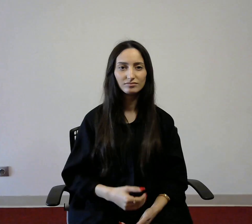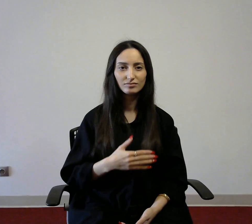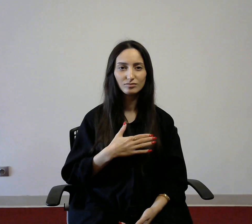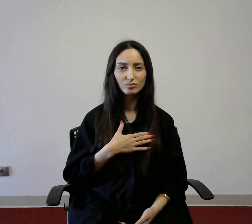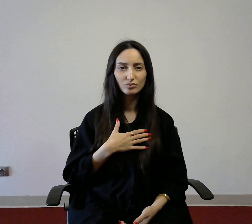mən